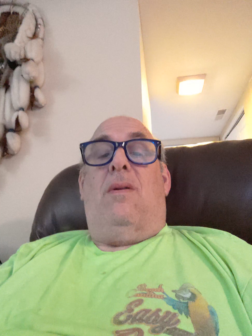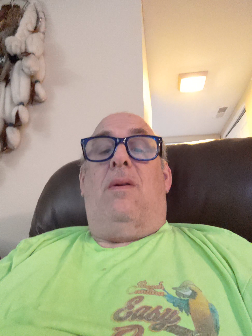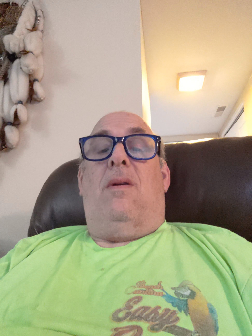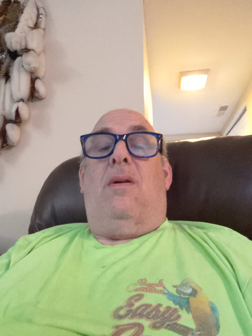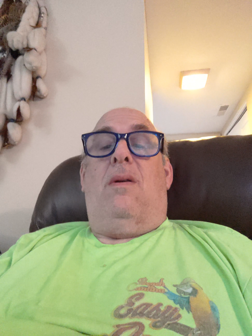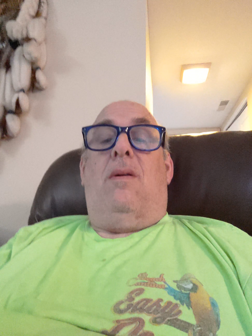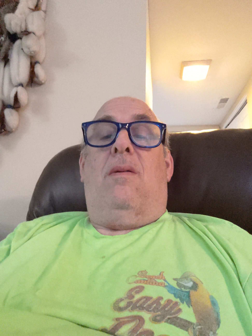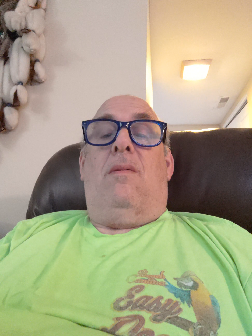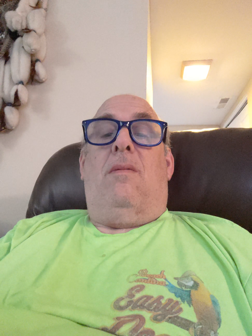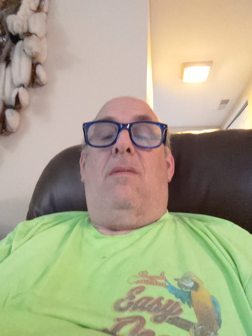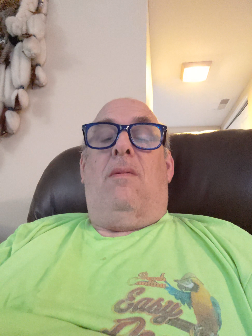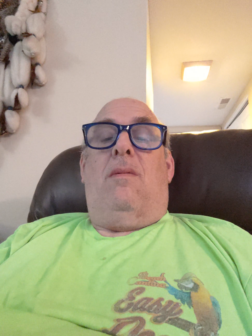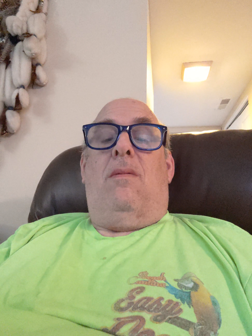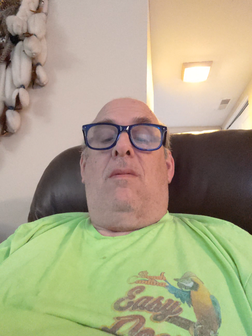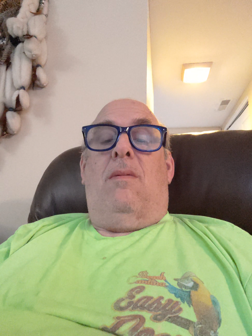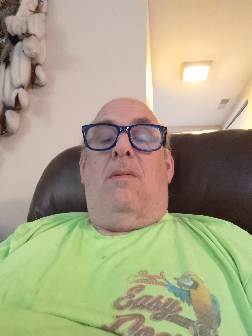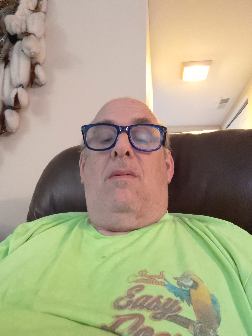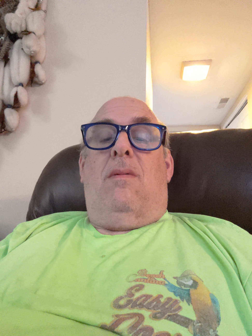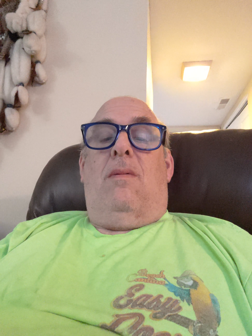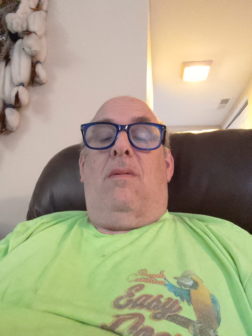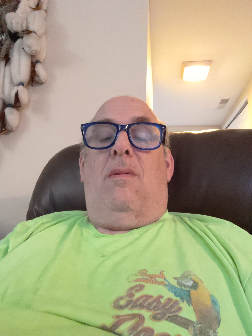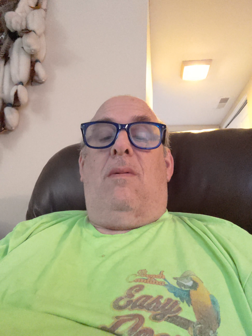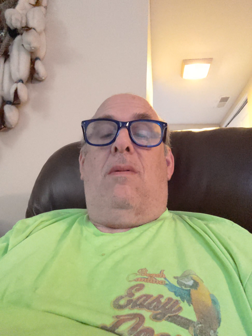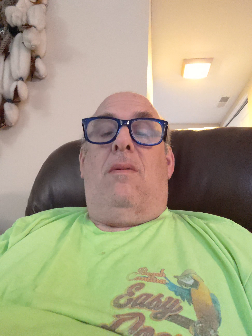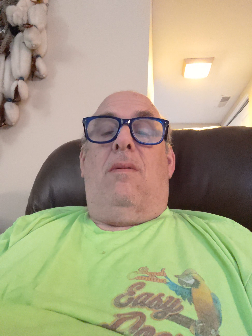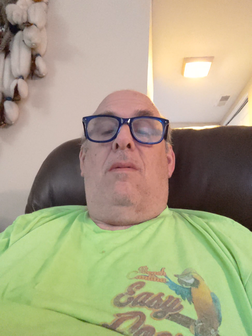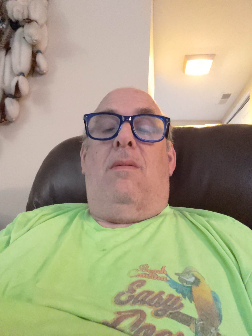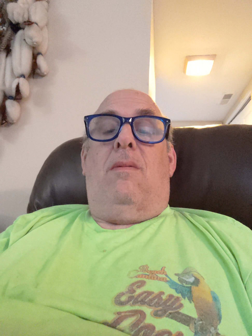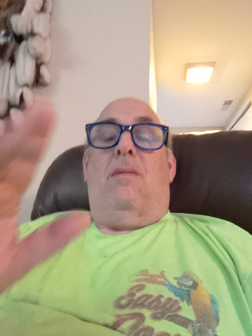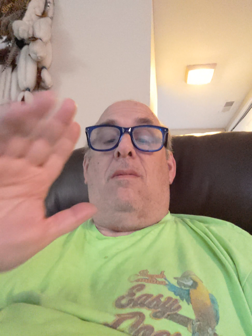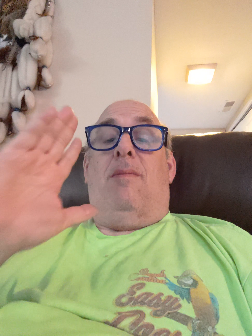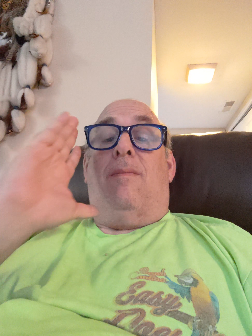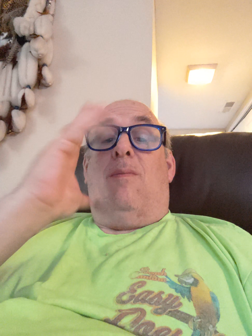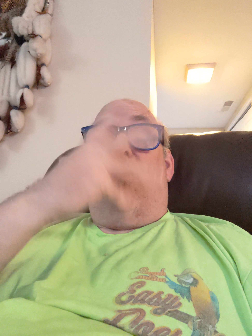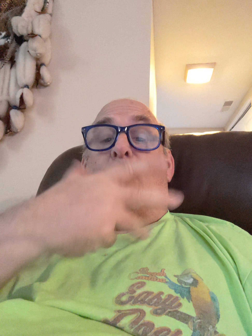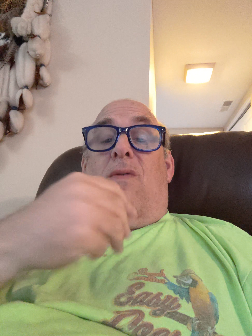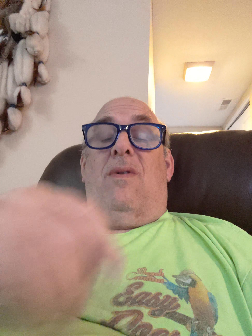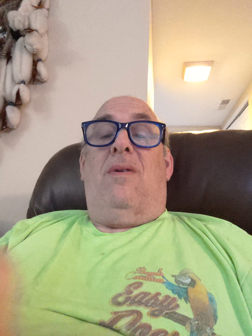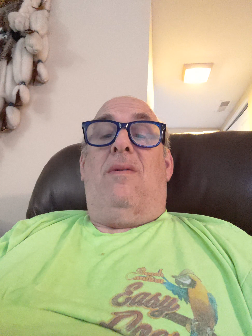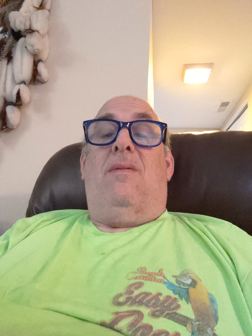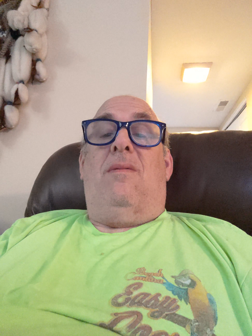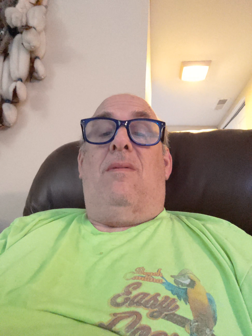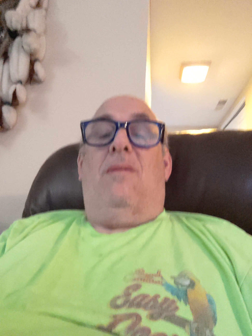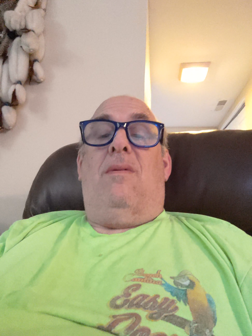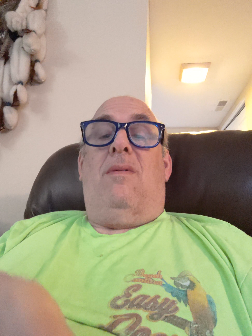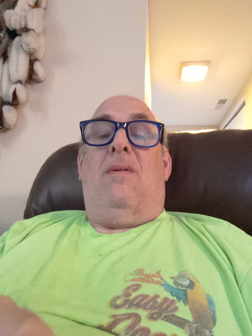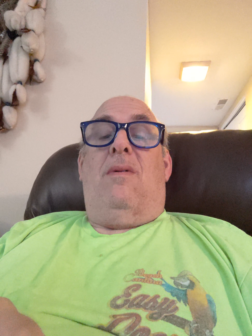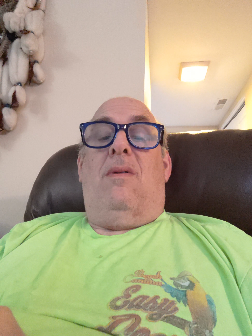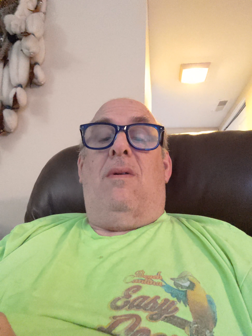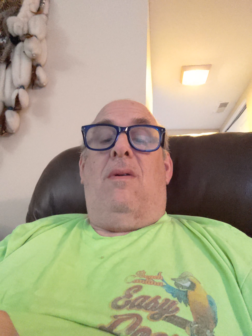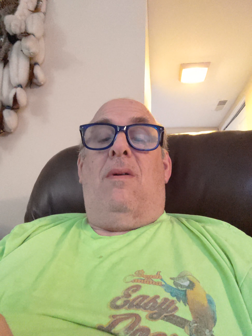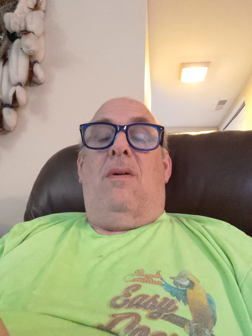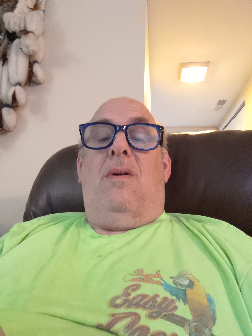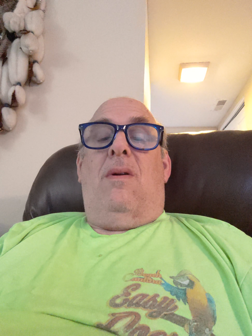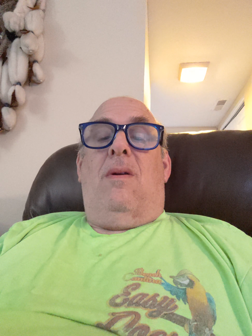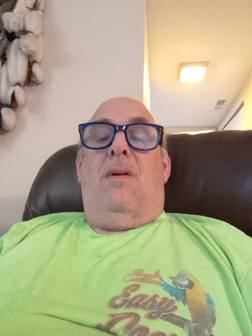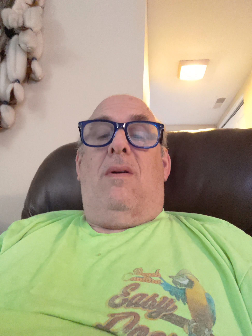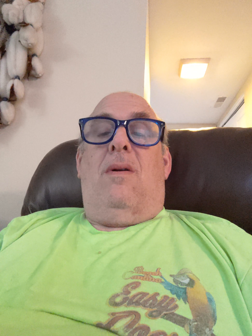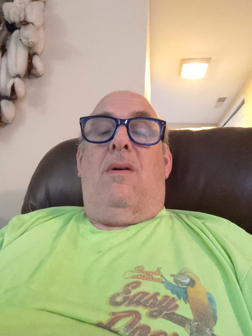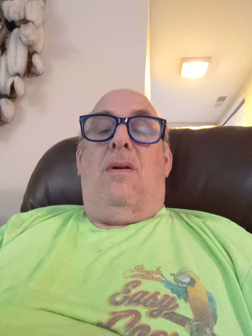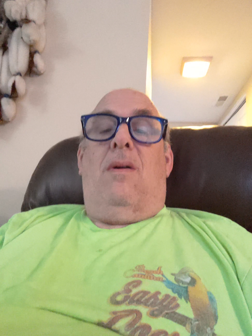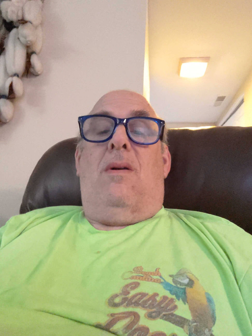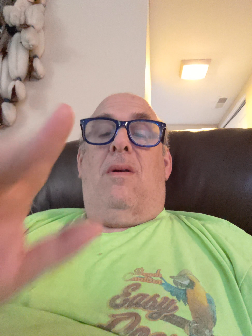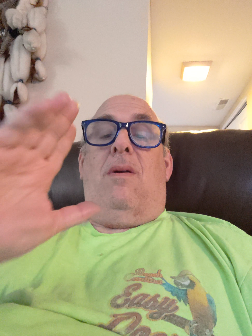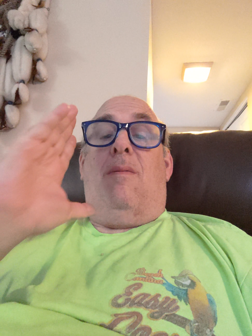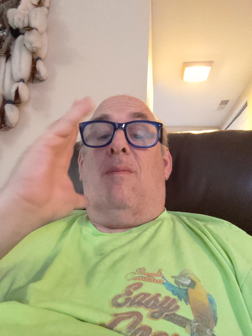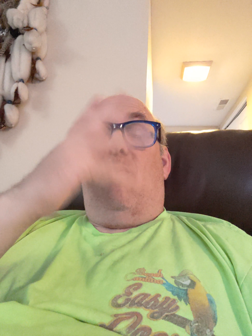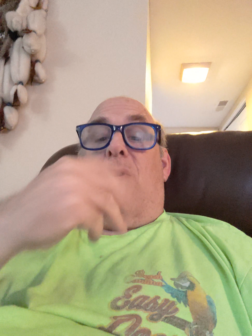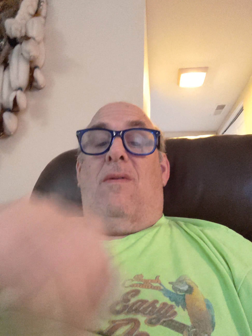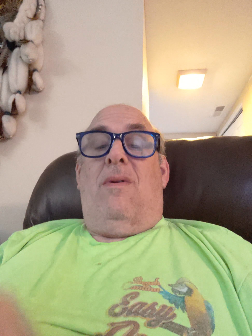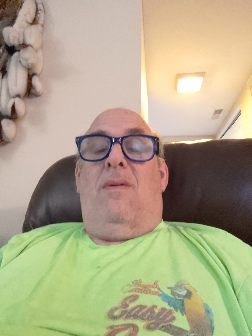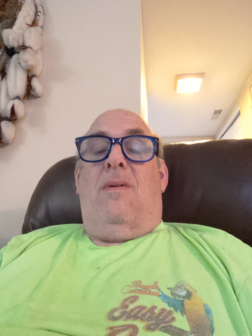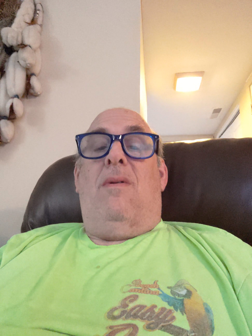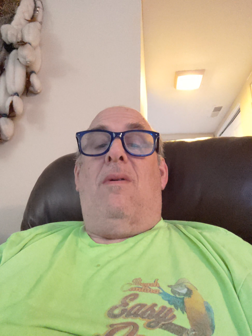pretty